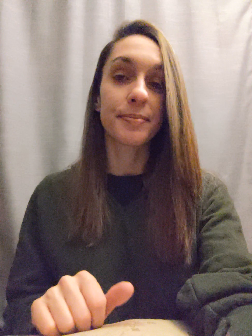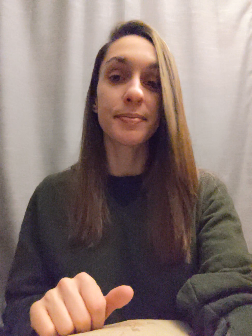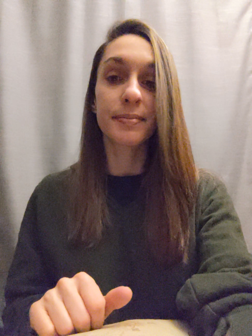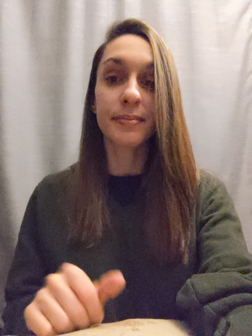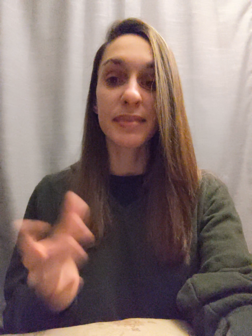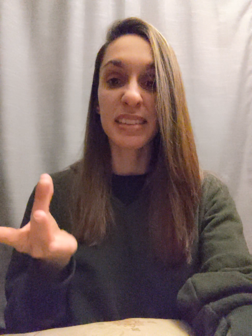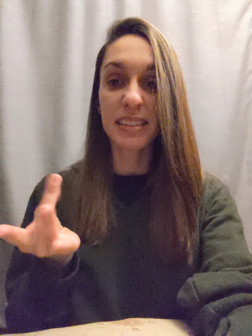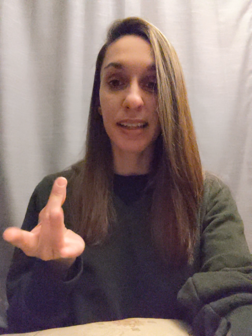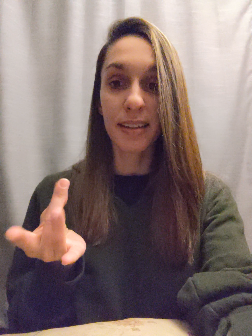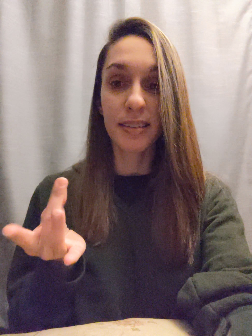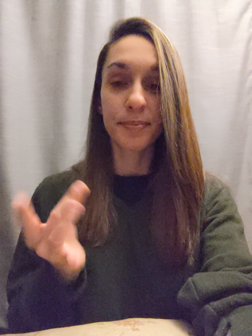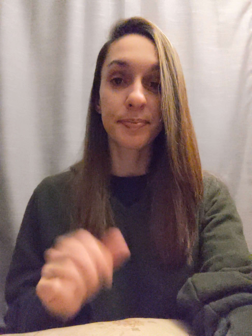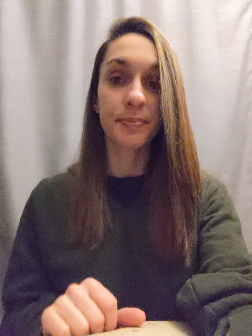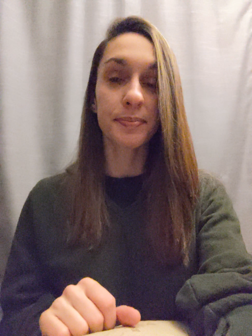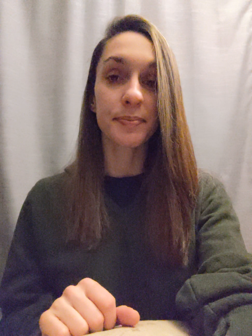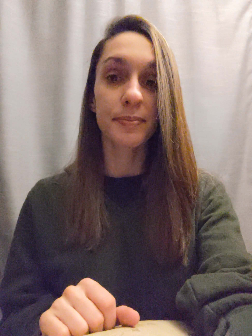sticky